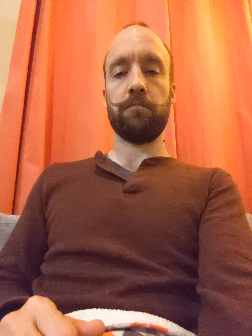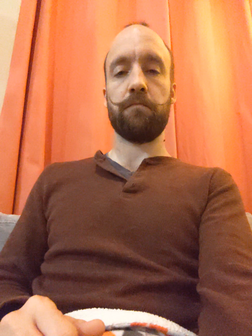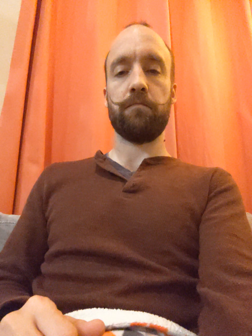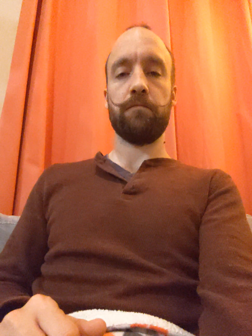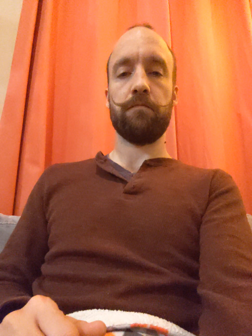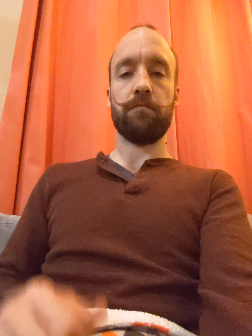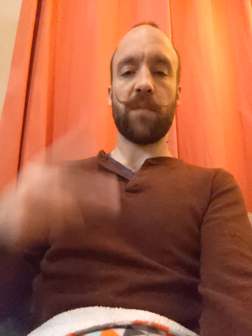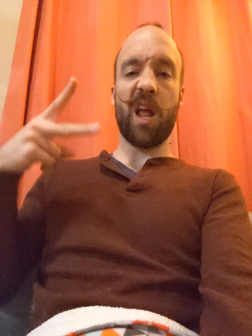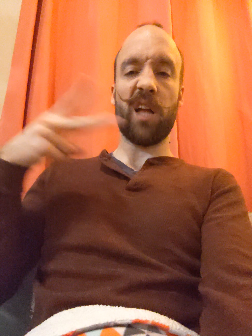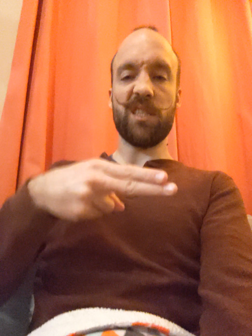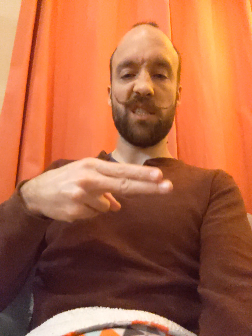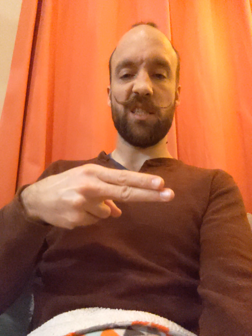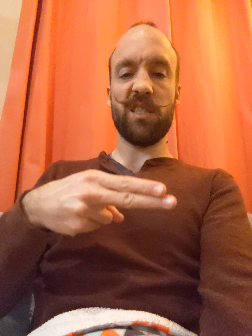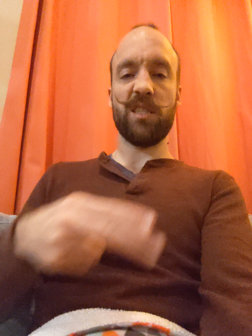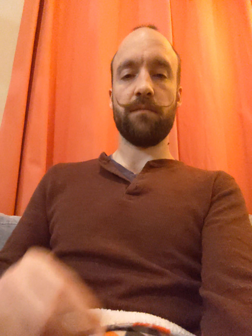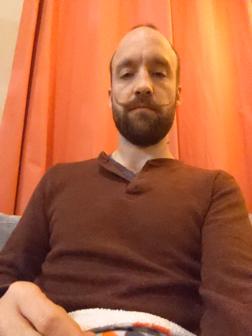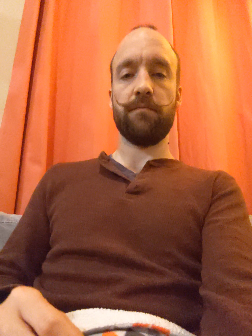cut